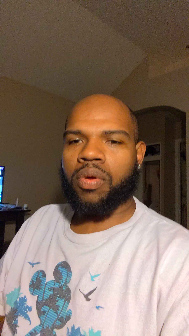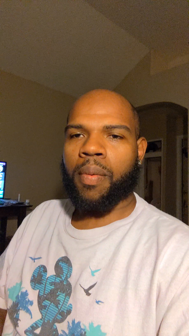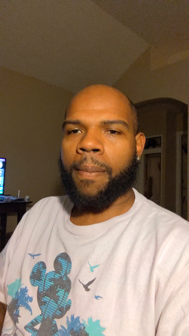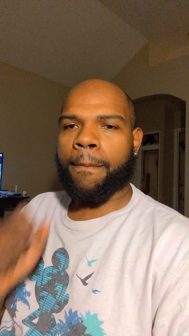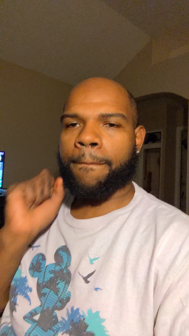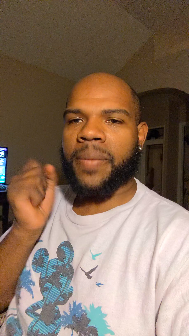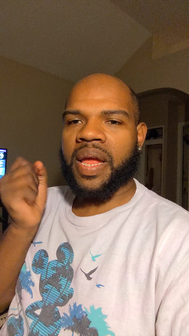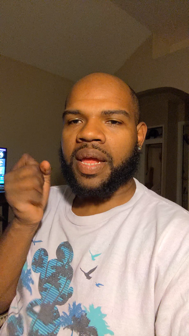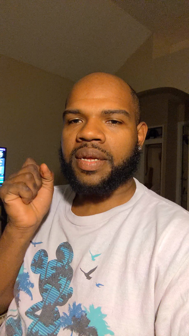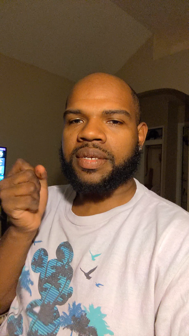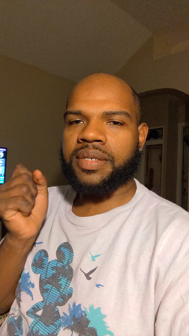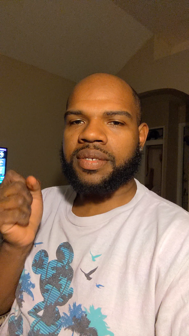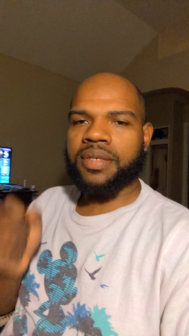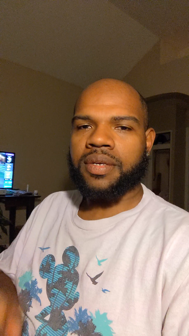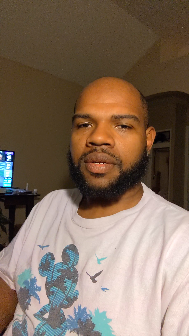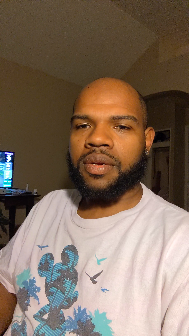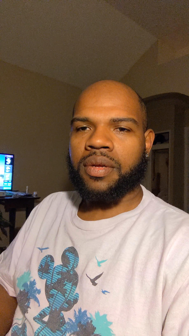bat